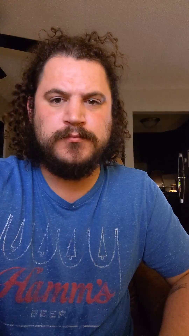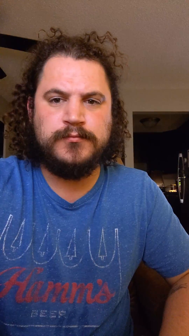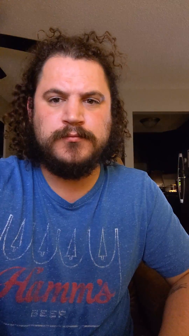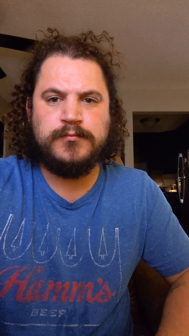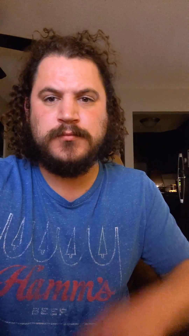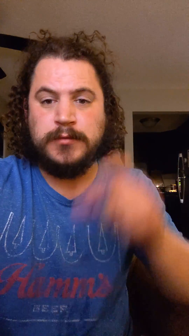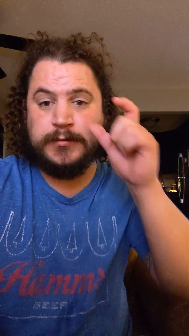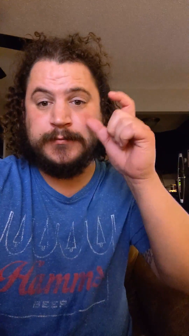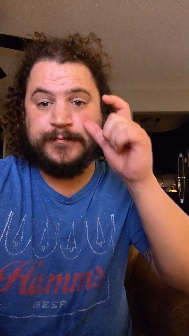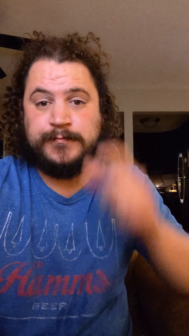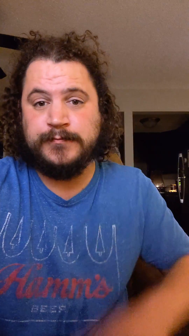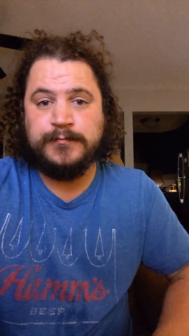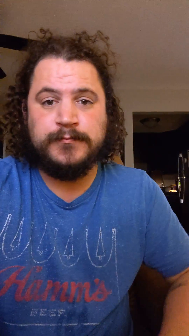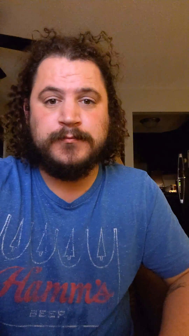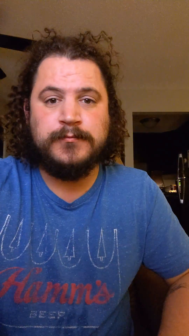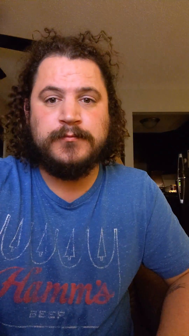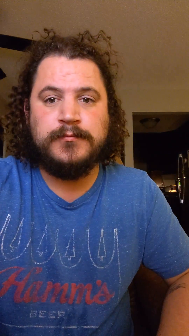glasses